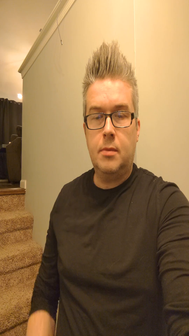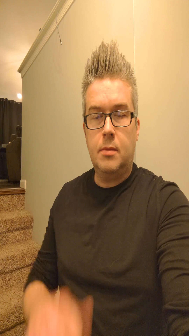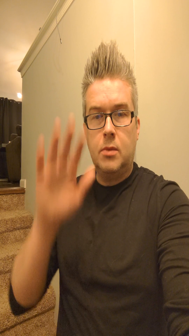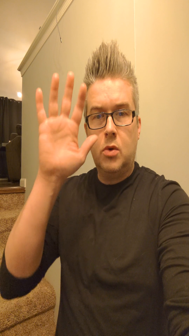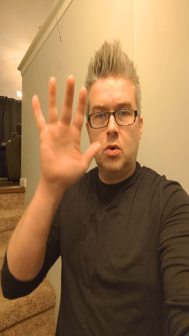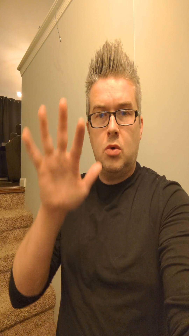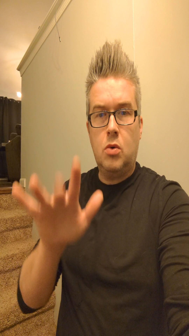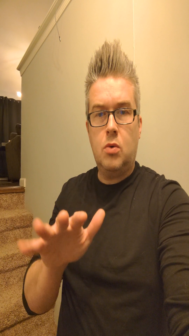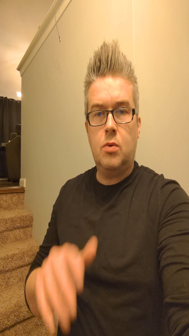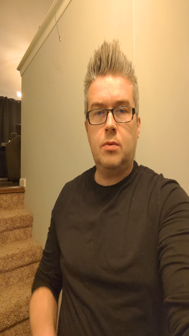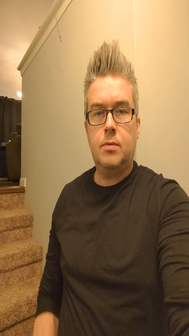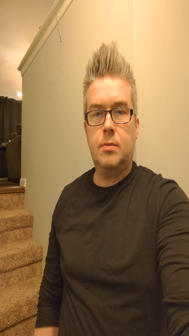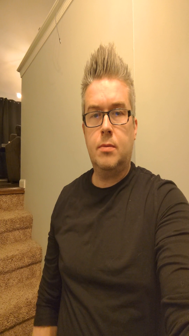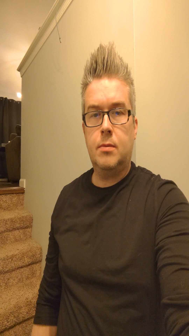snow